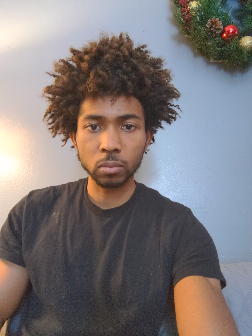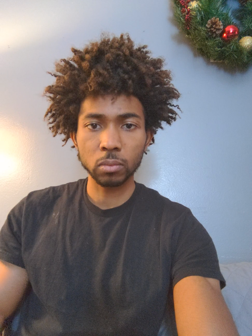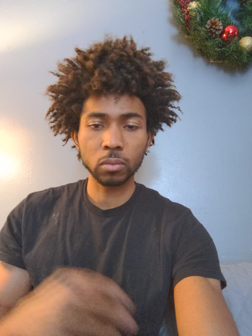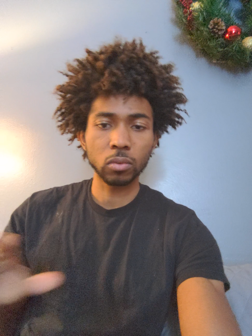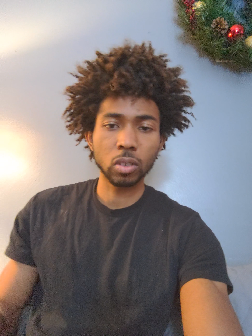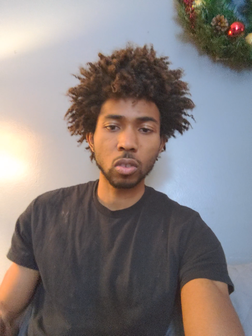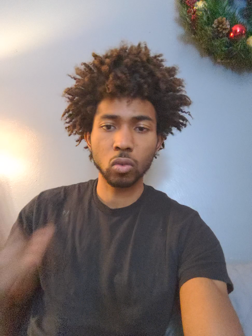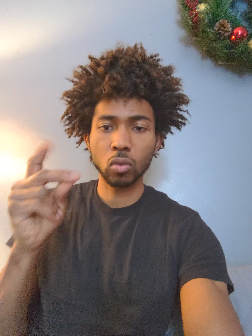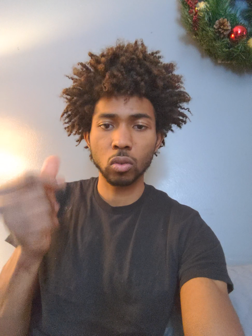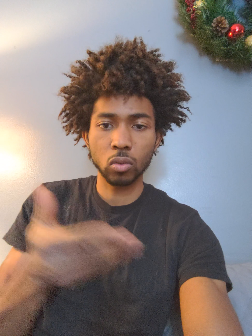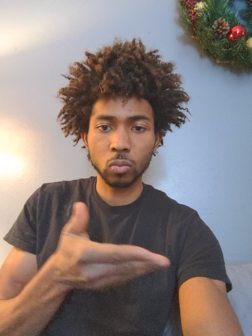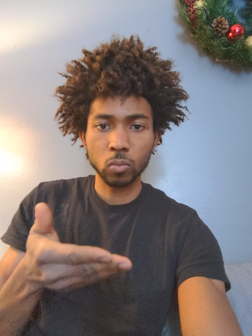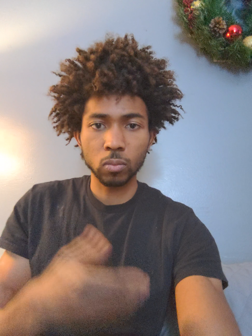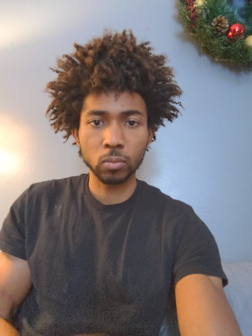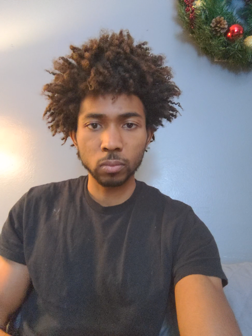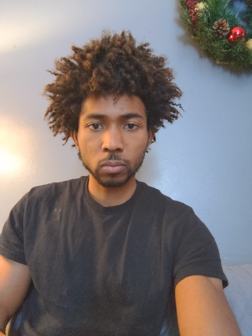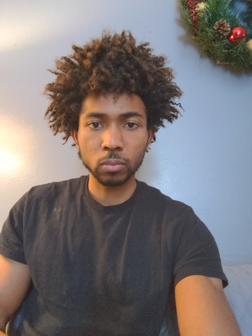puppy